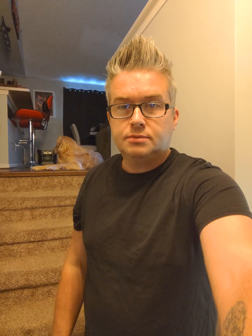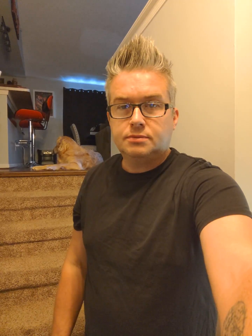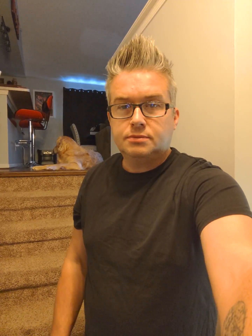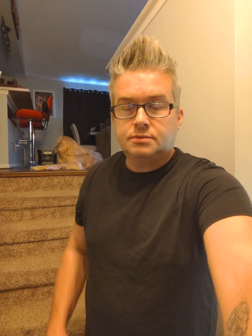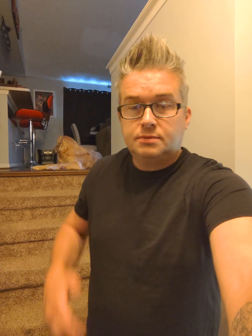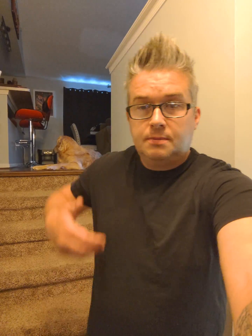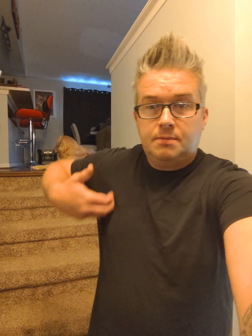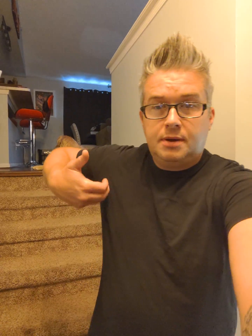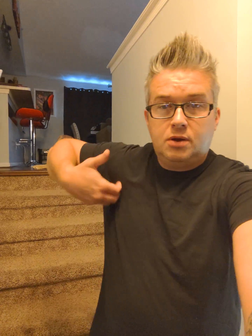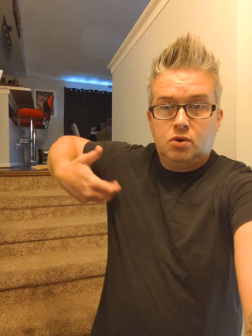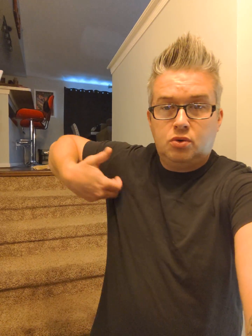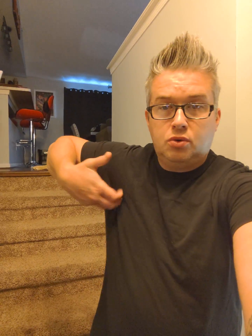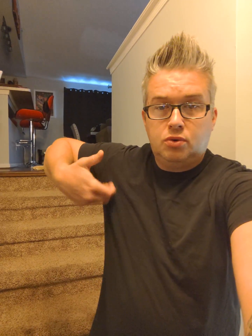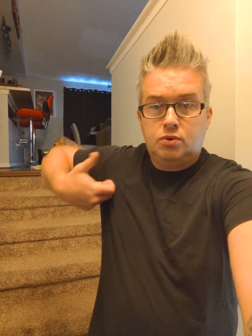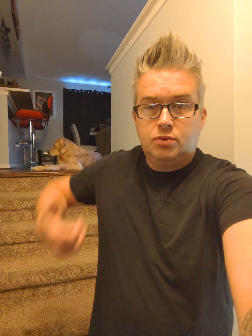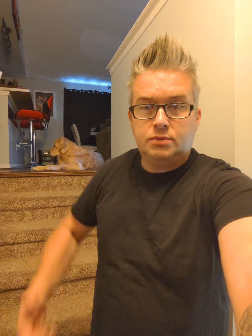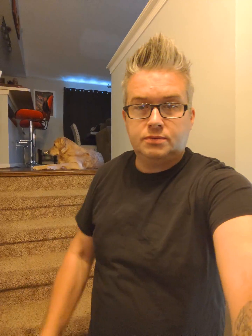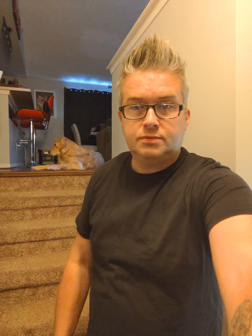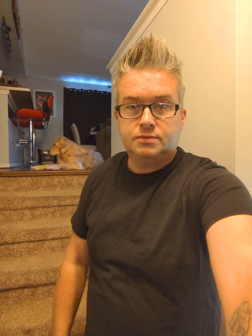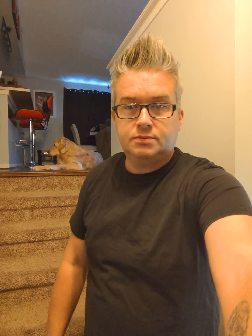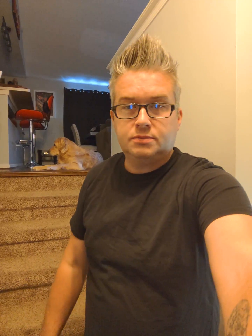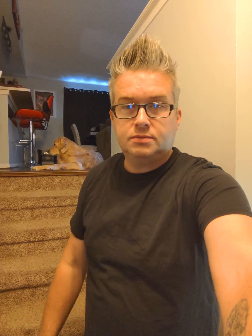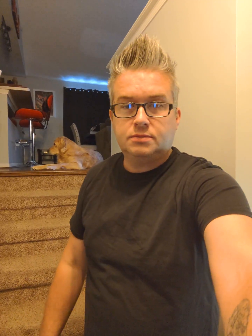monkey